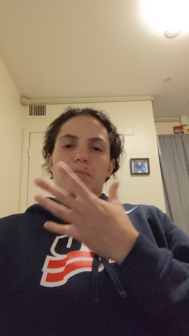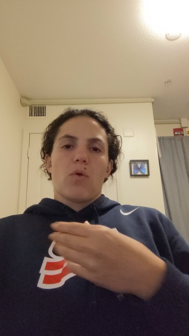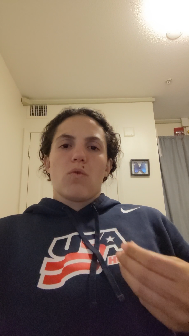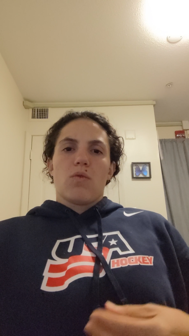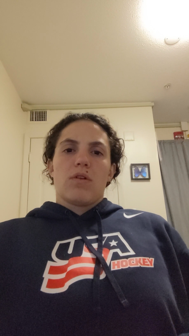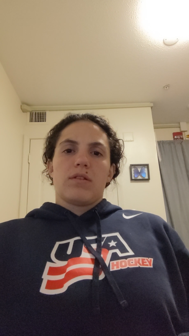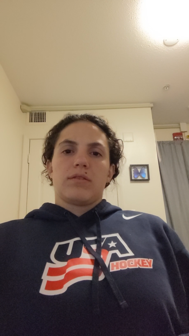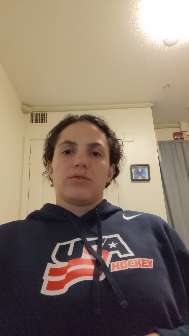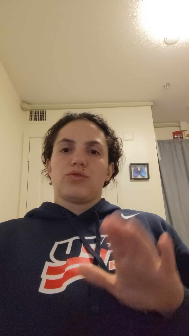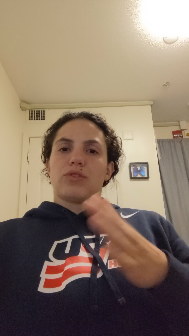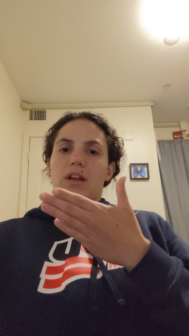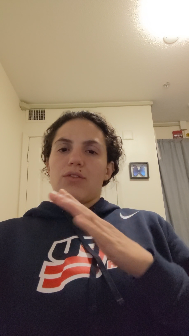share